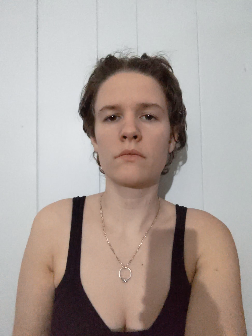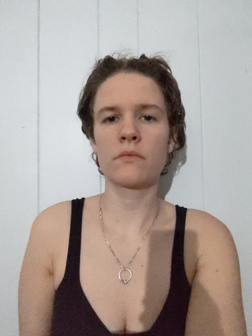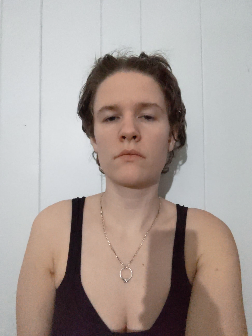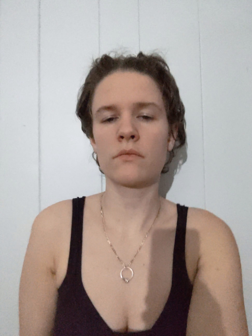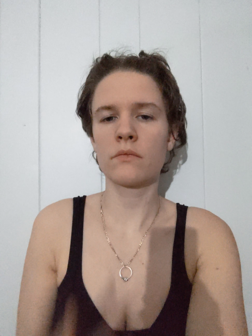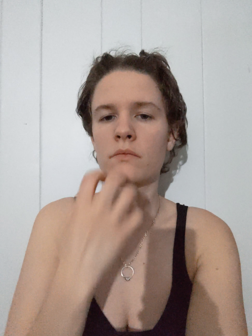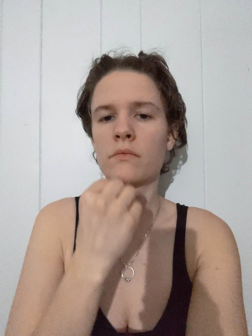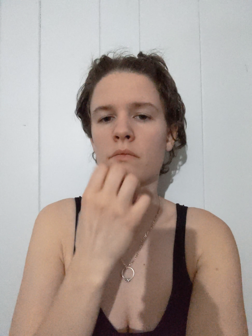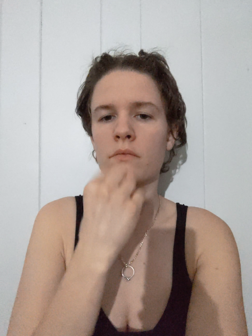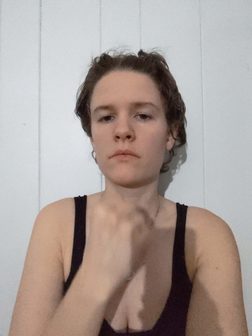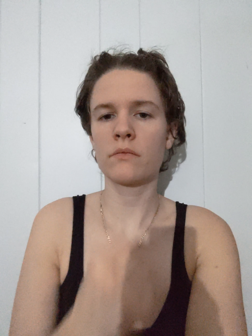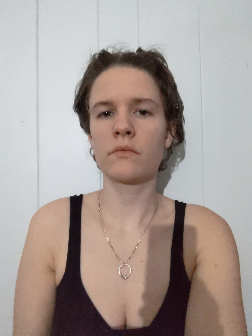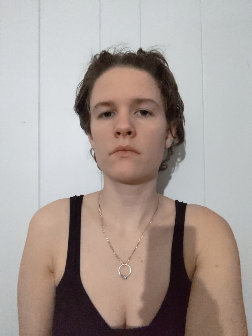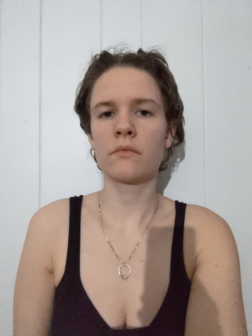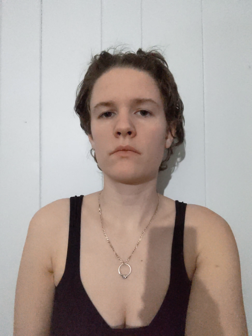underwear